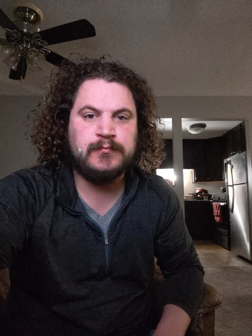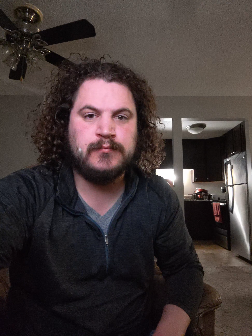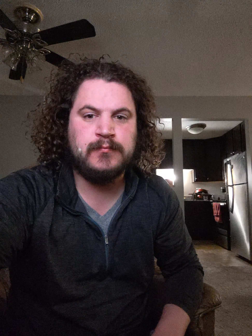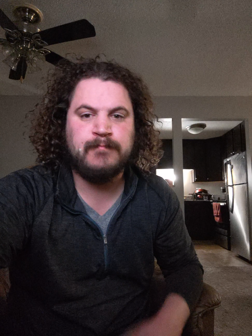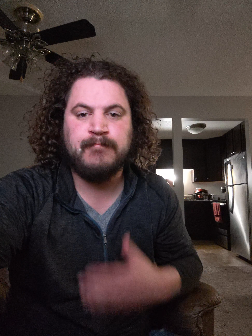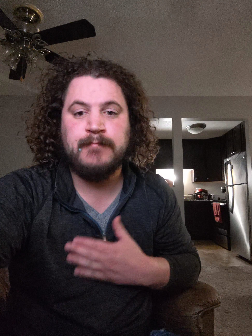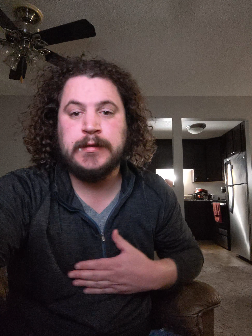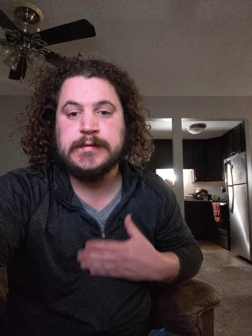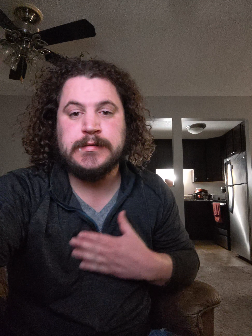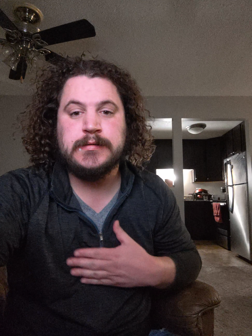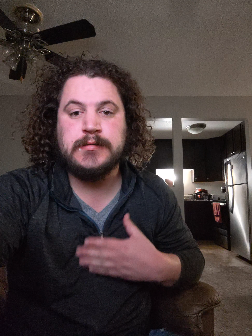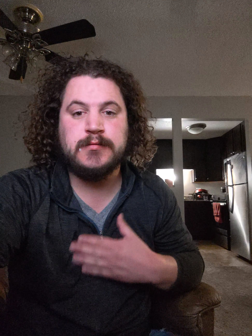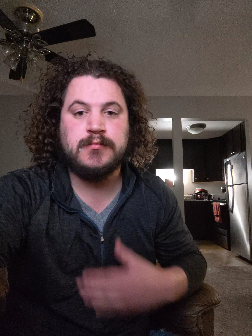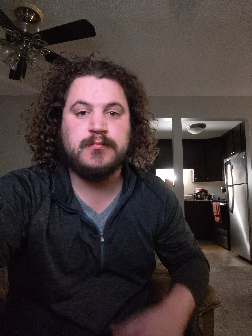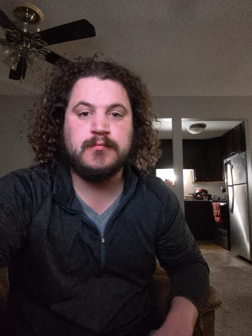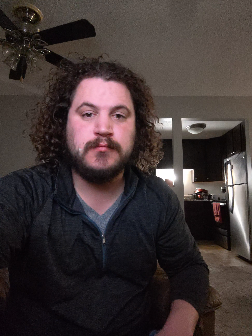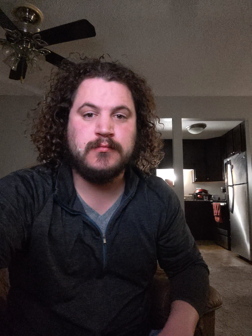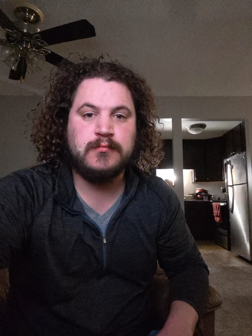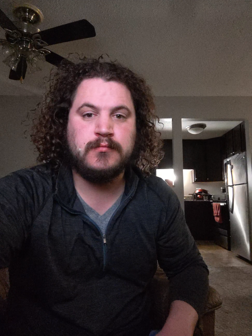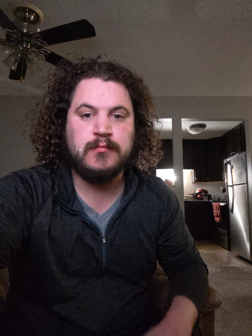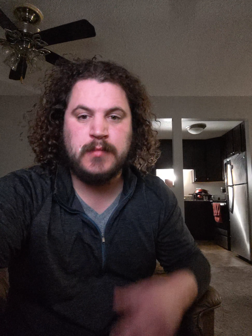please